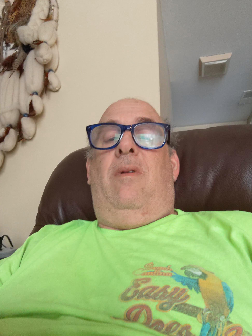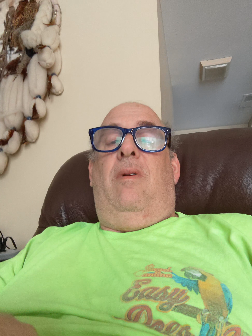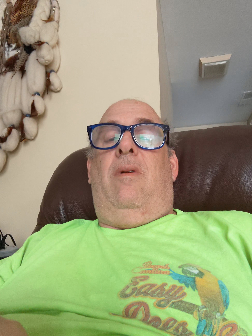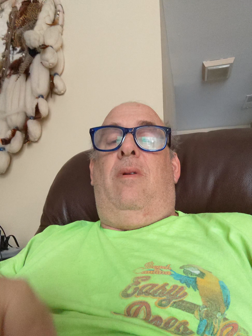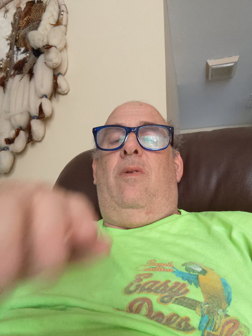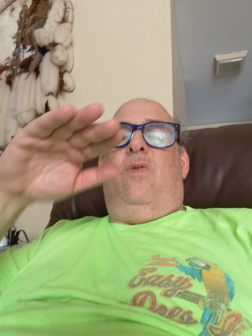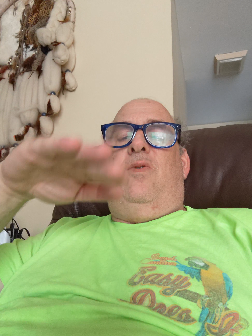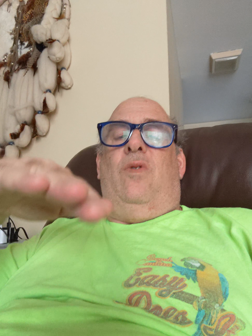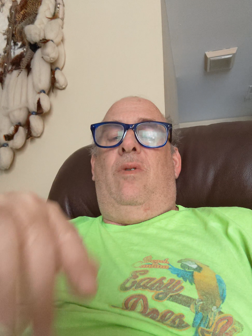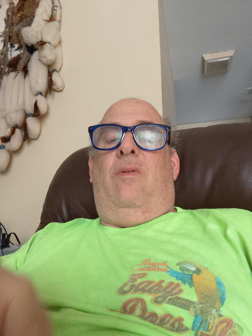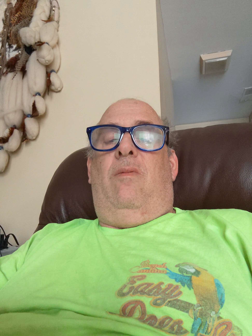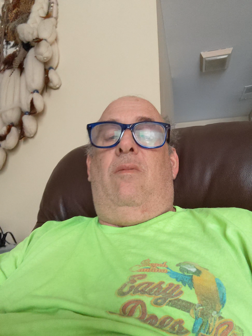child